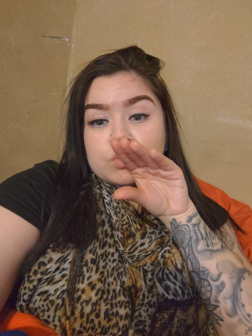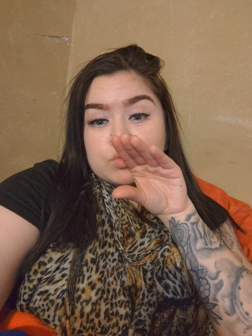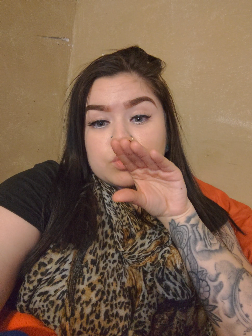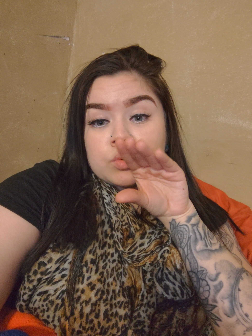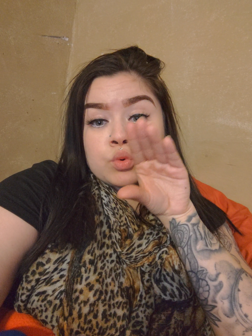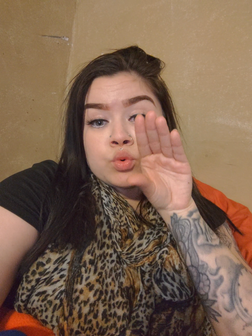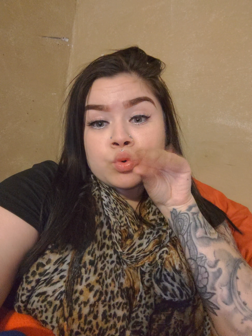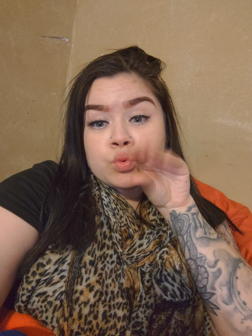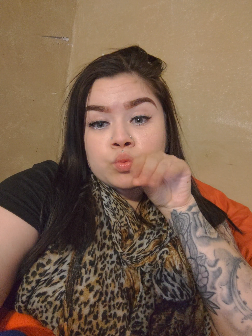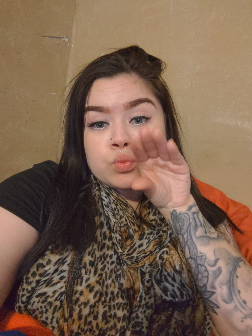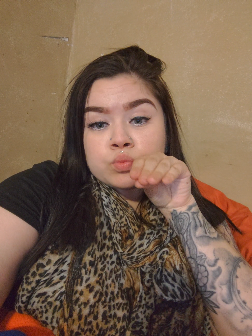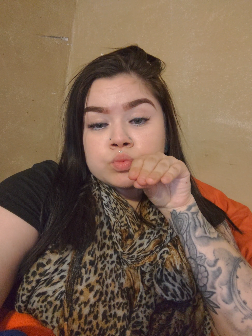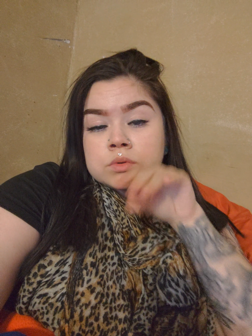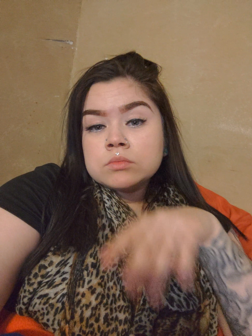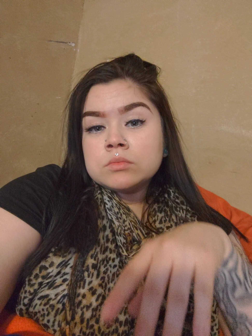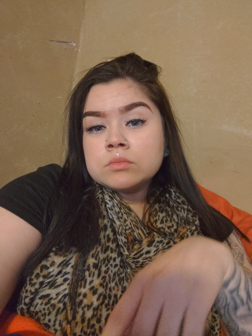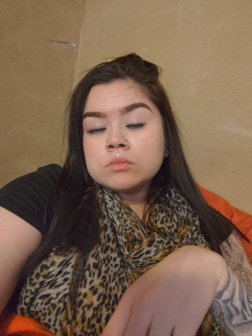goose